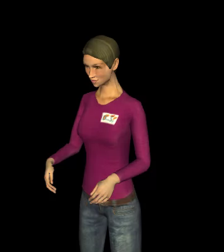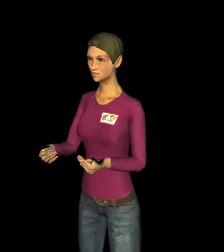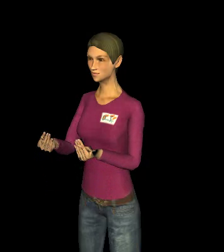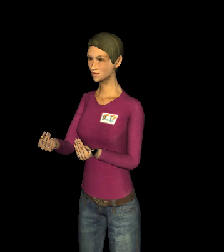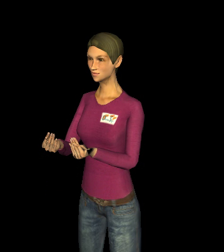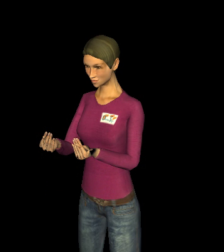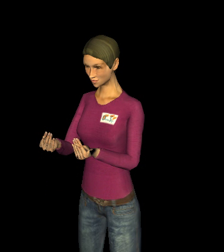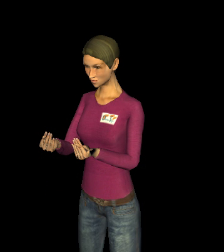أين